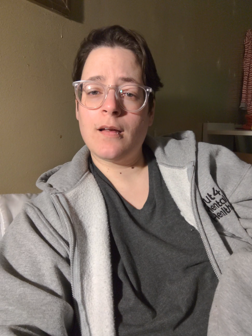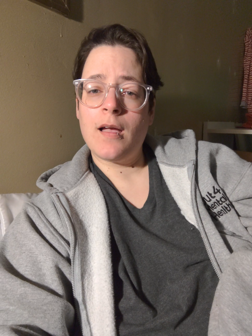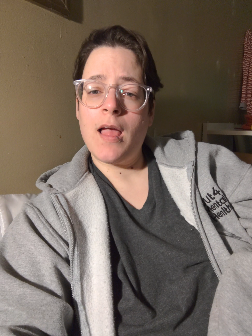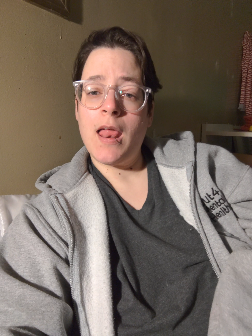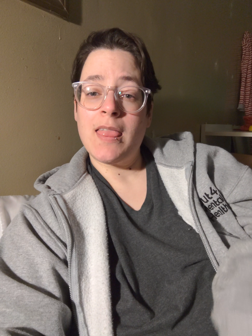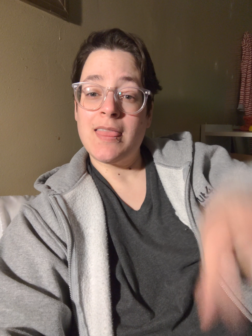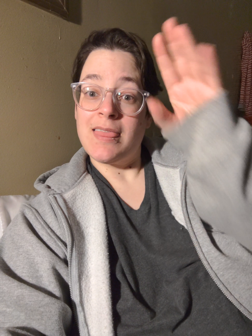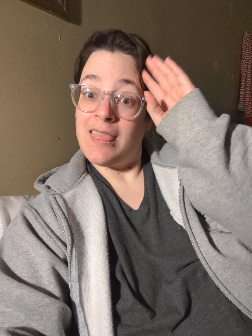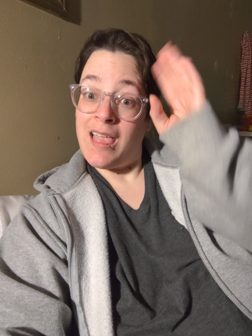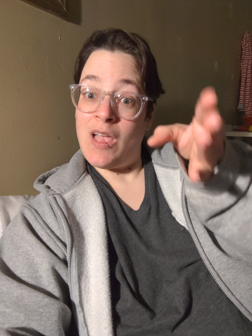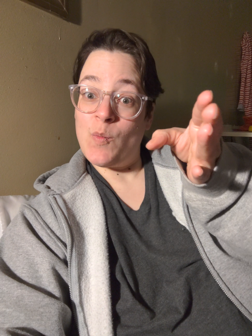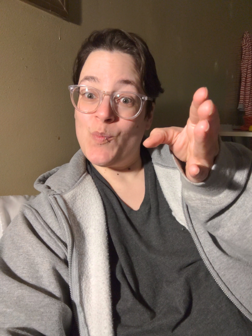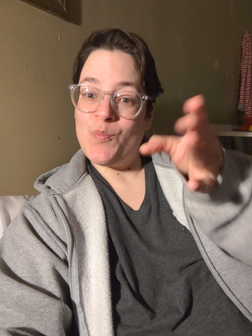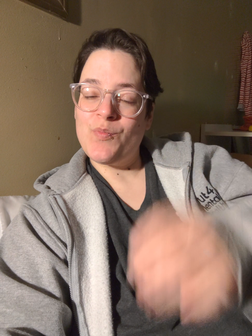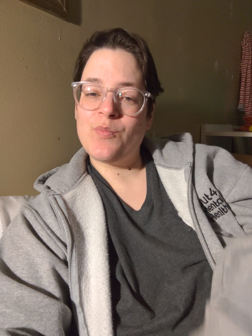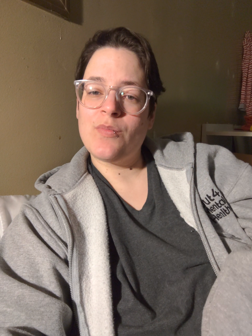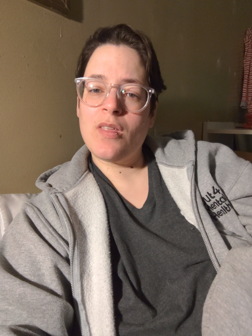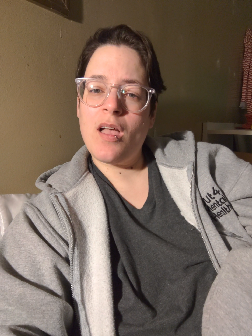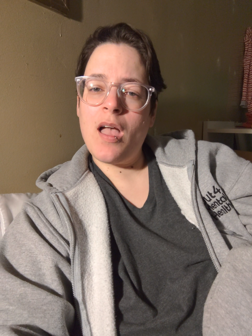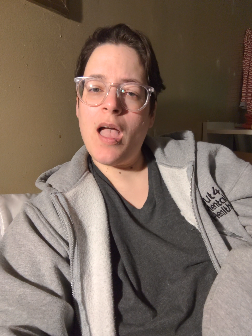hello